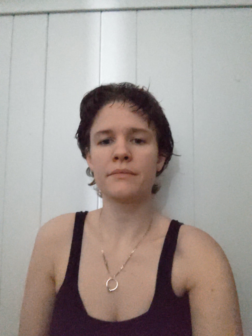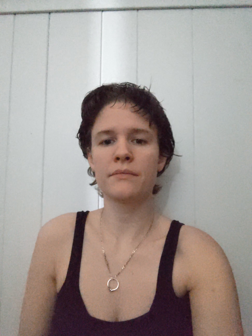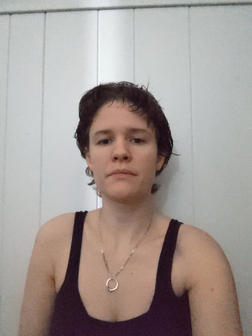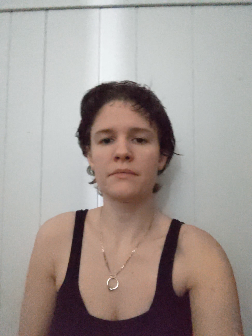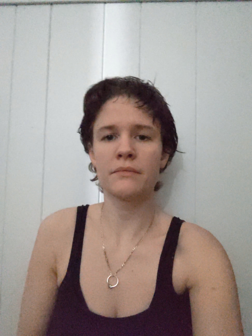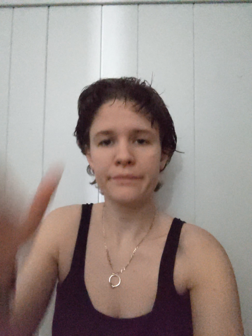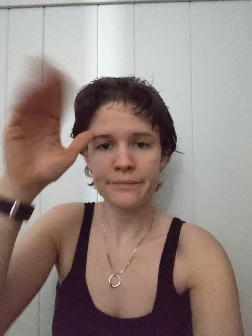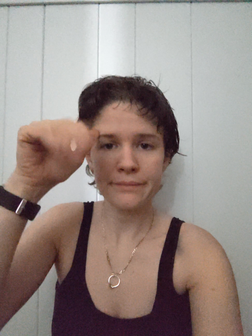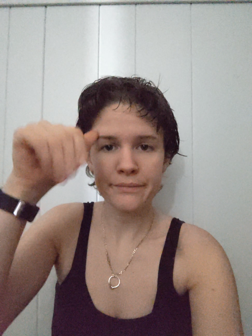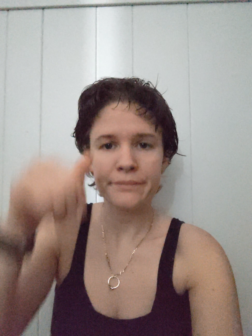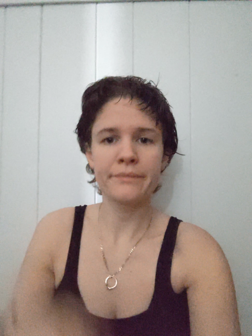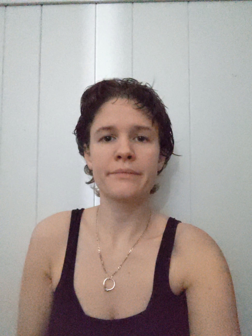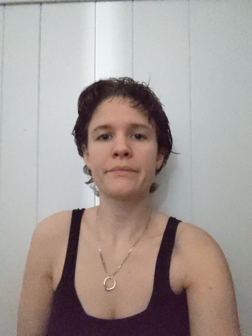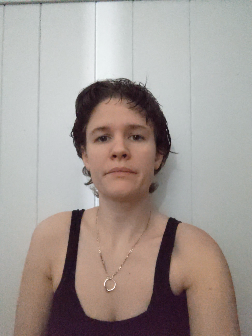donkey